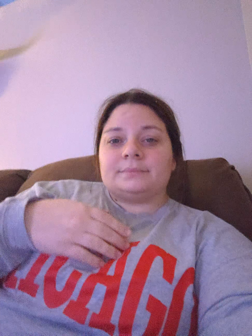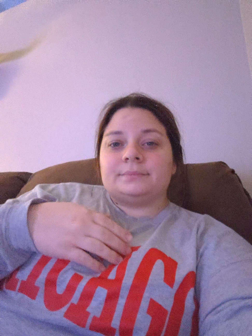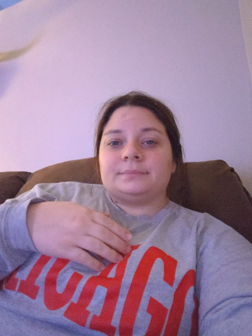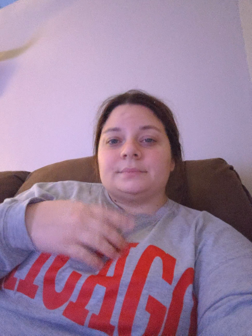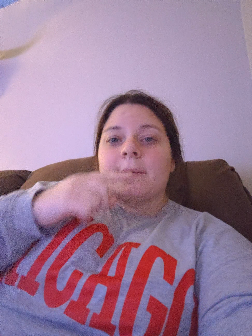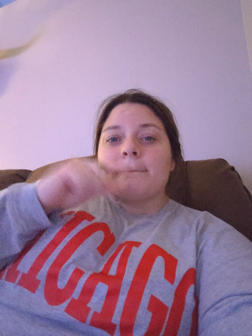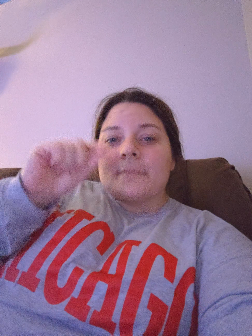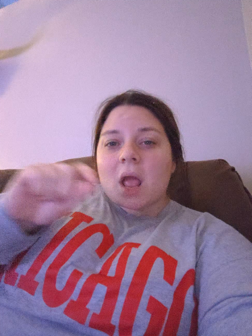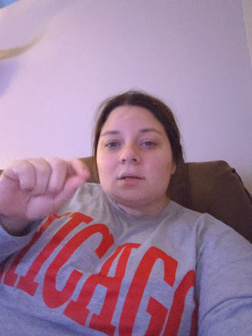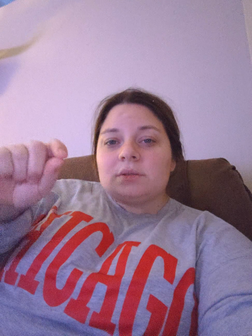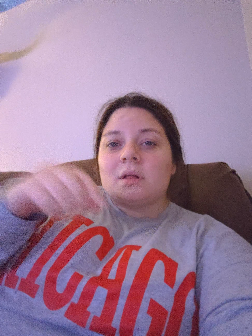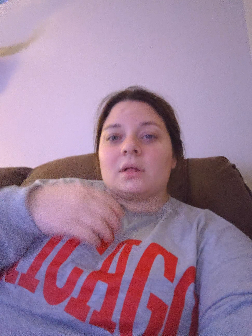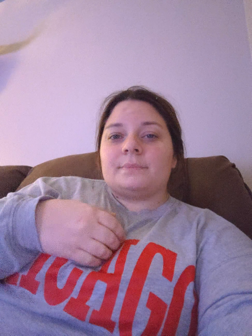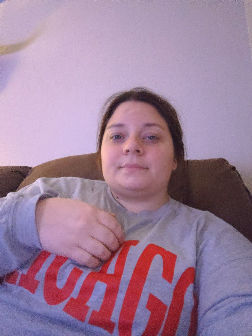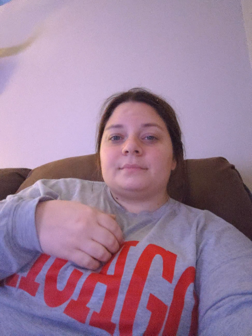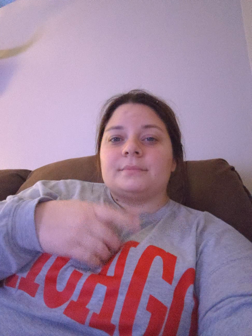pencil